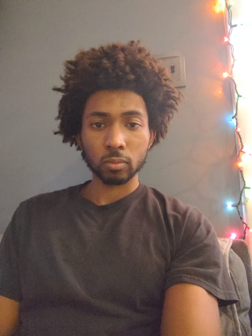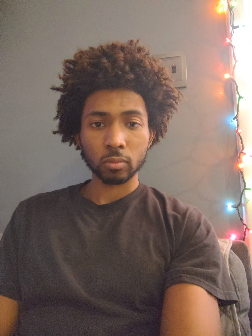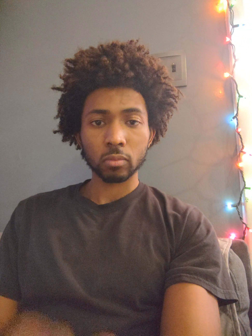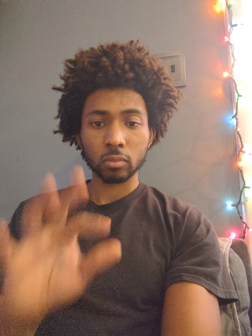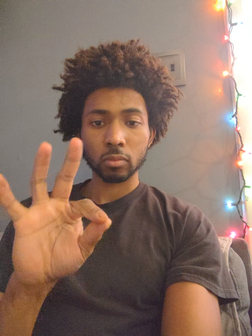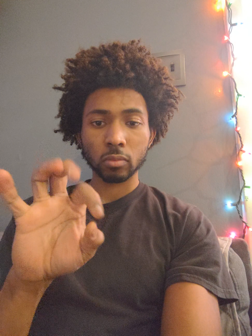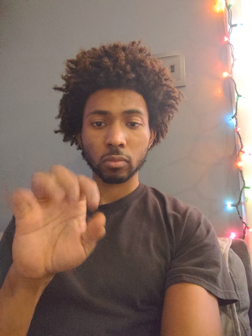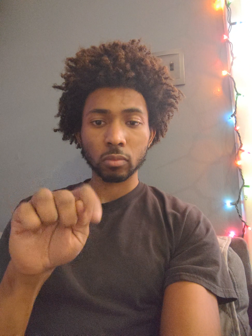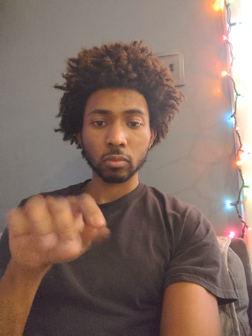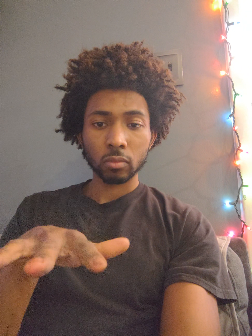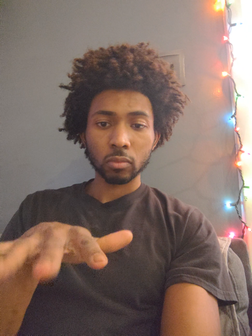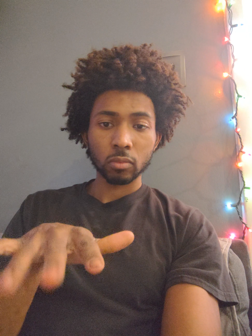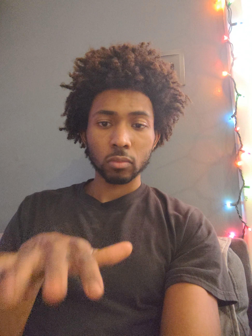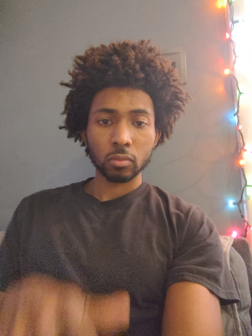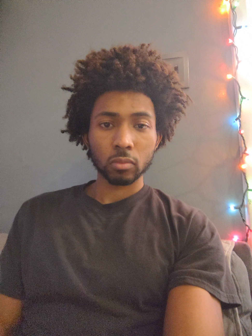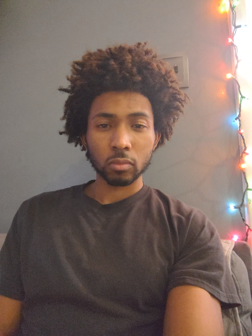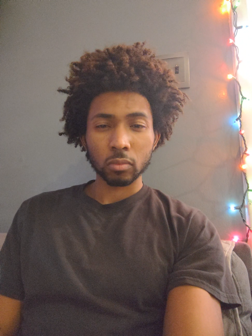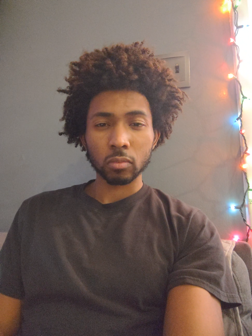feet